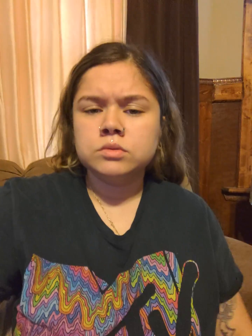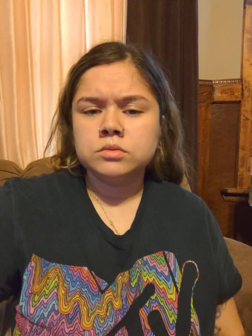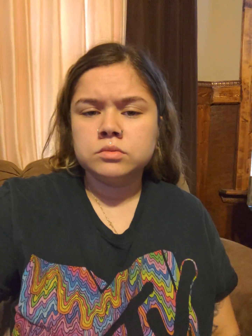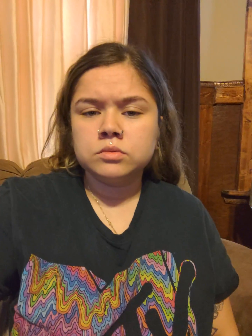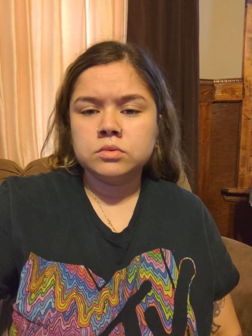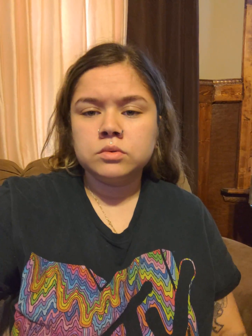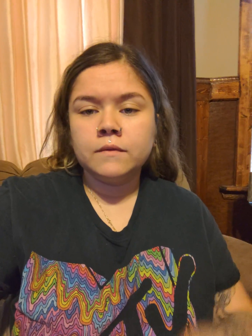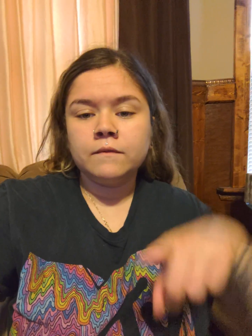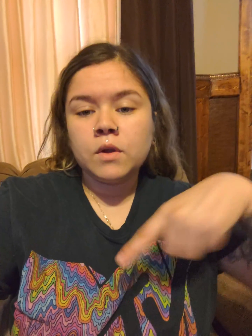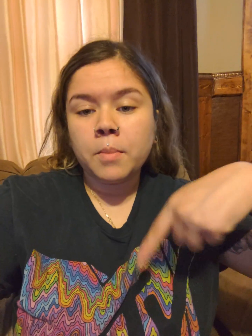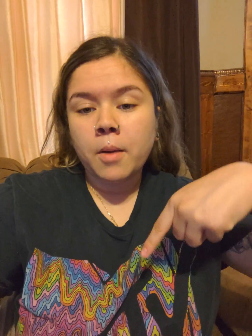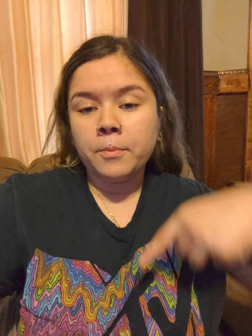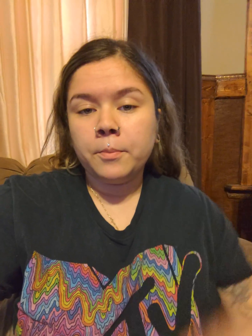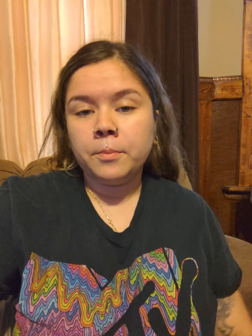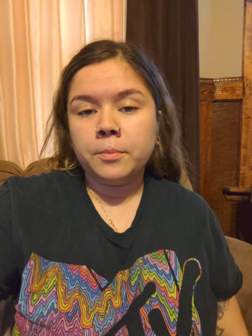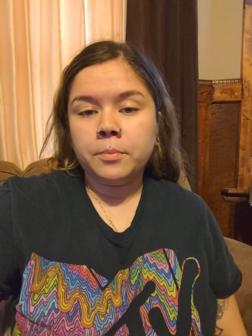flip-flop